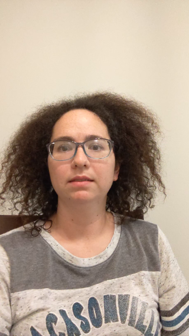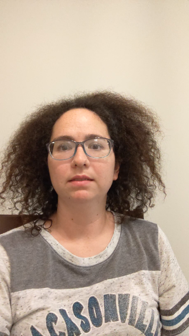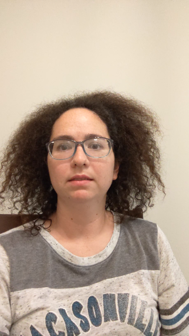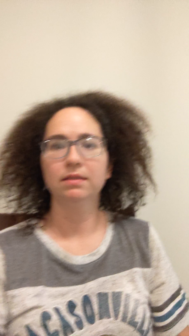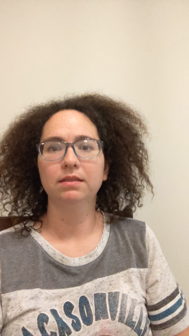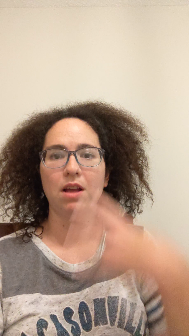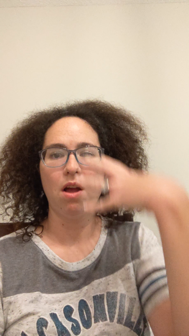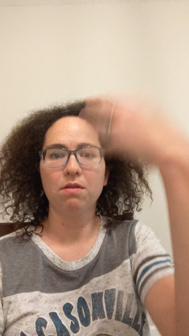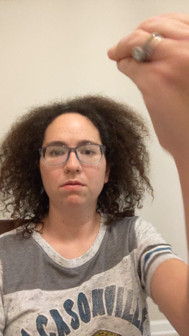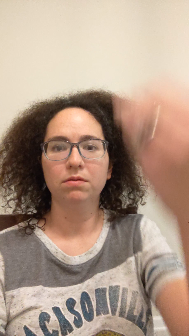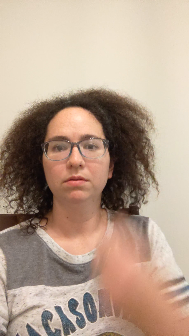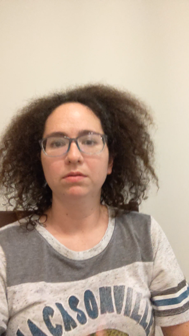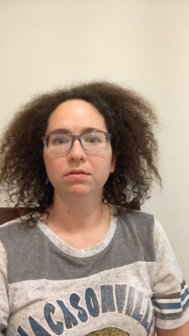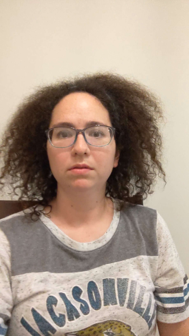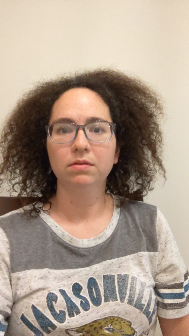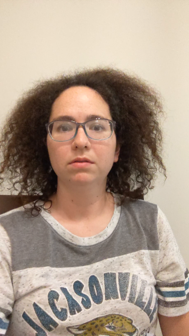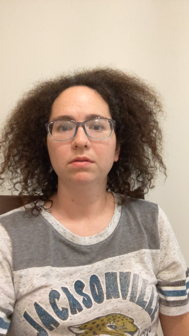going to